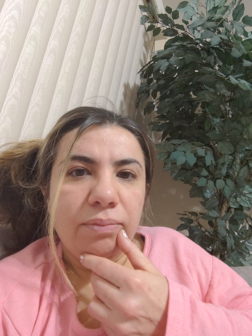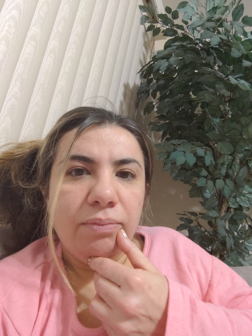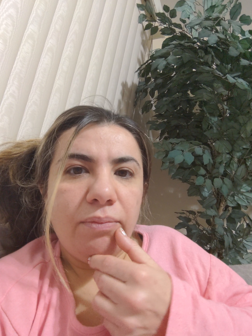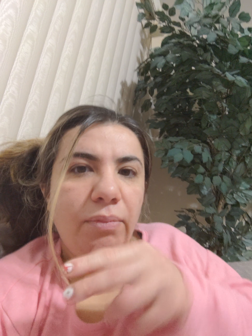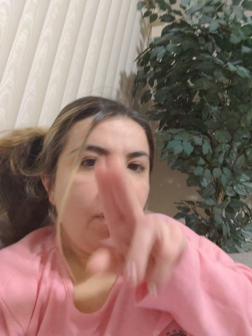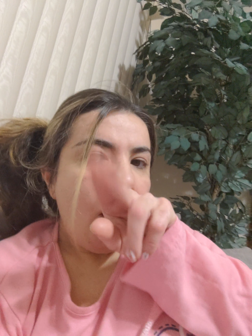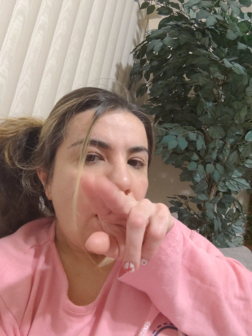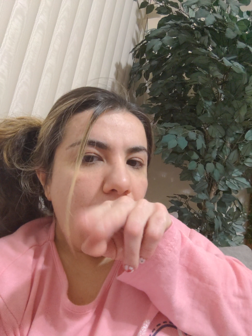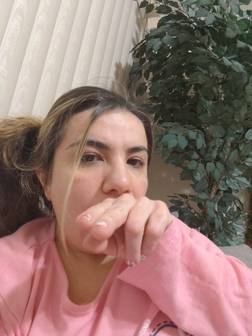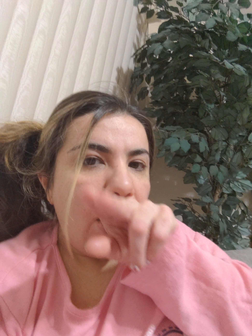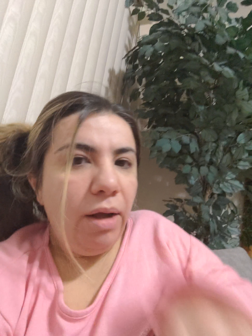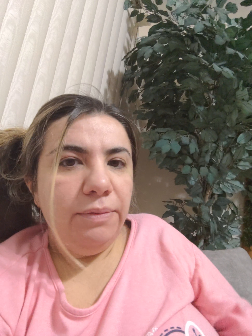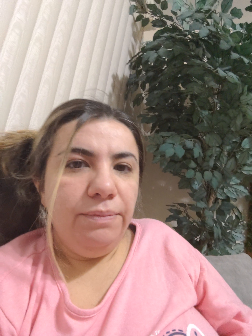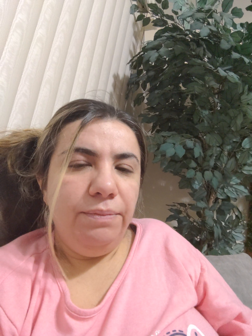tongue